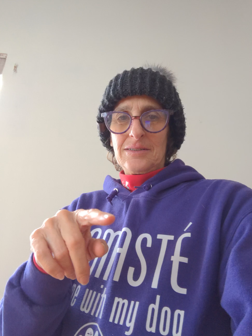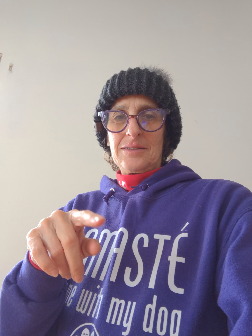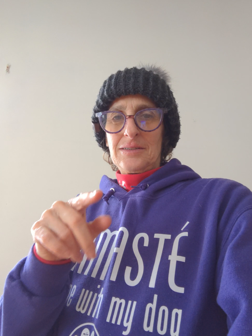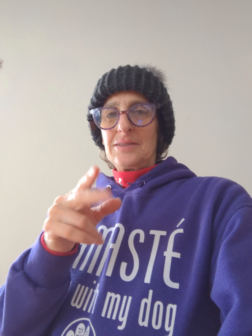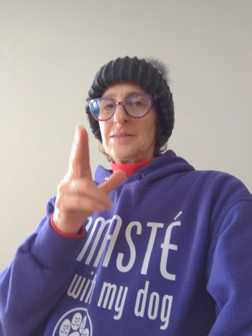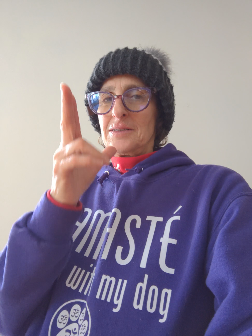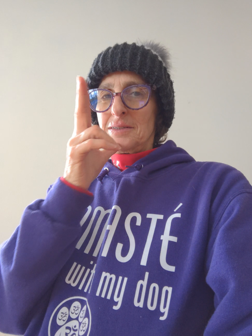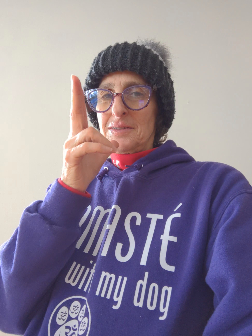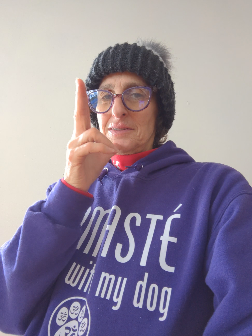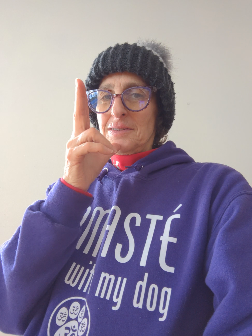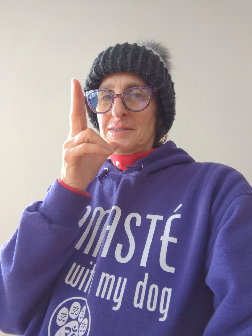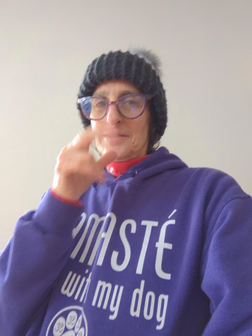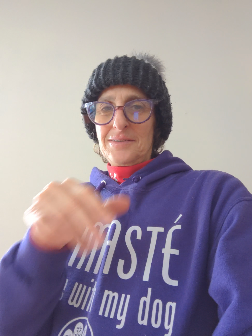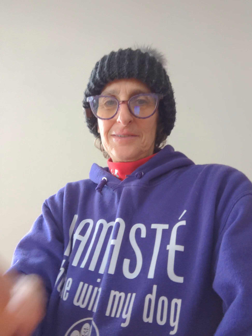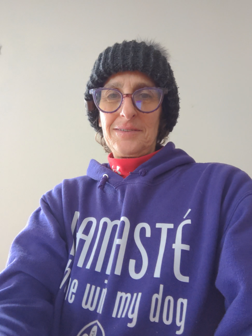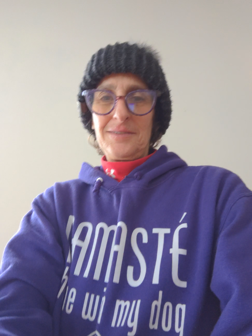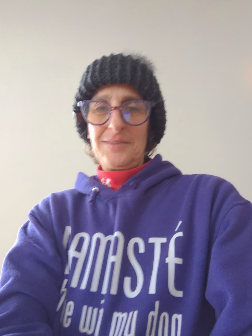hen